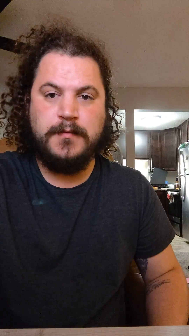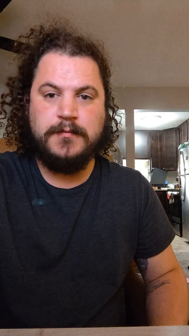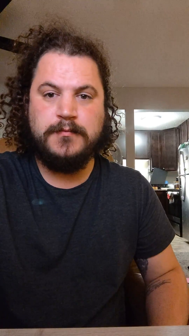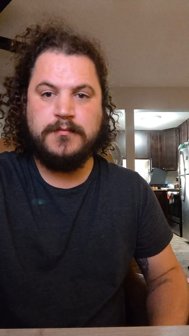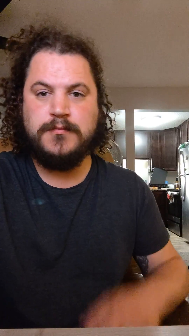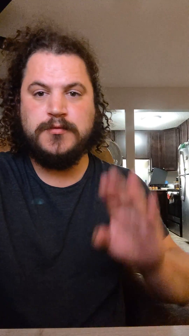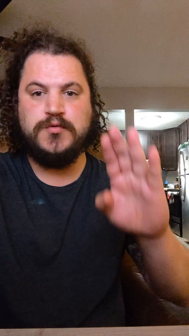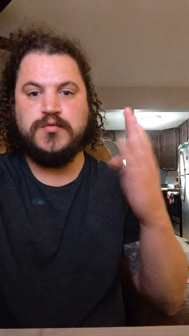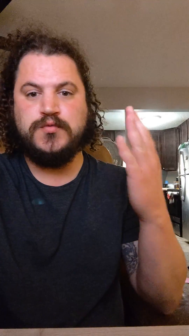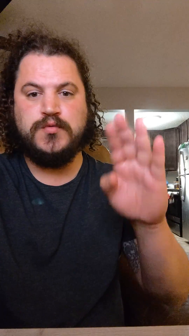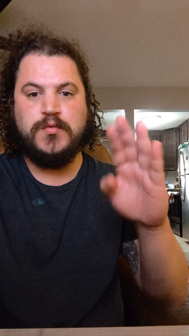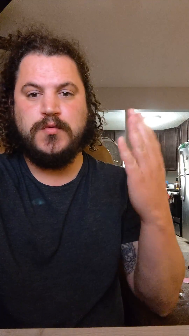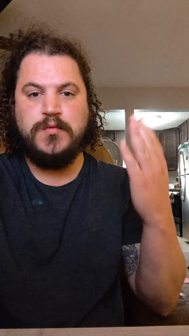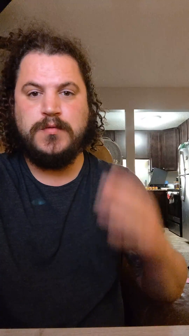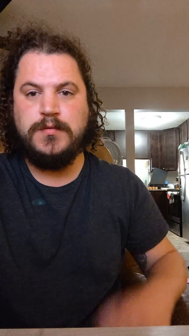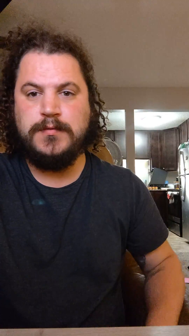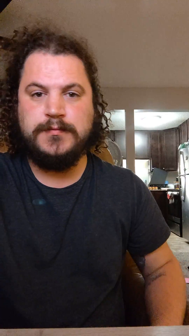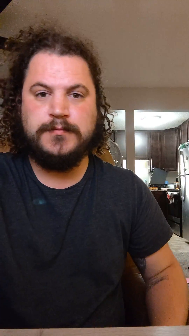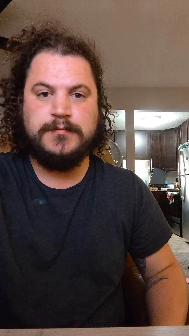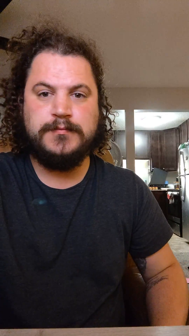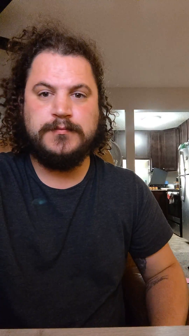door